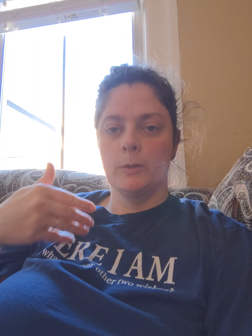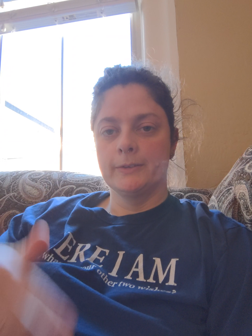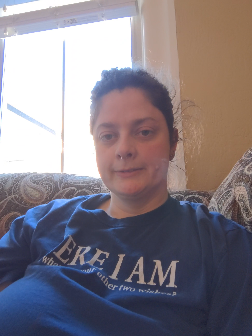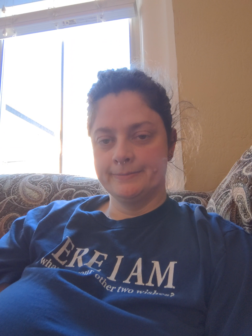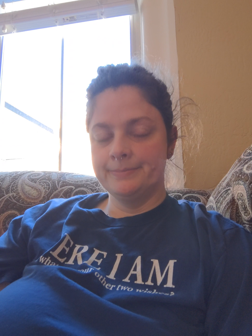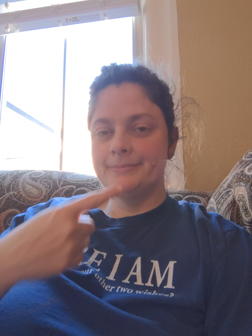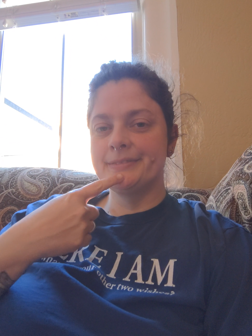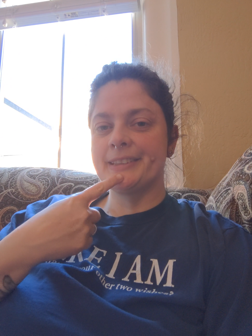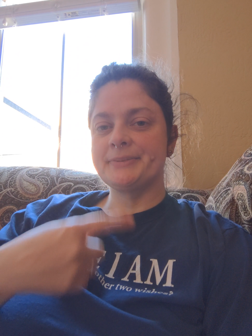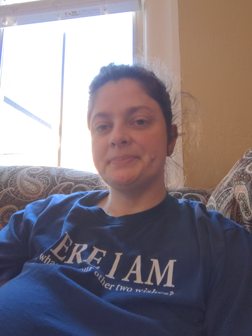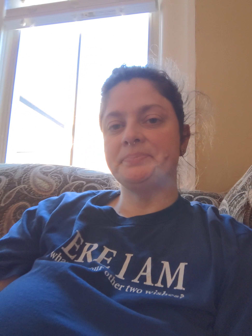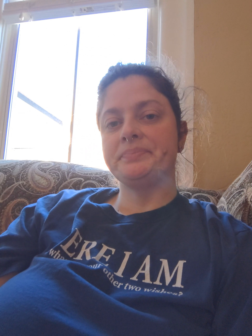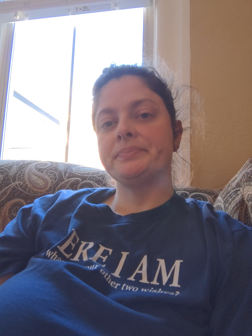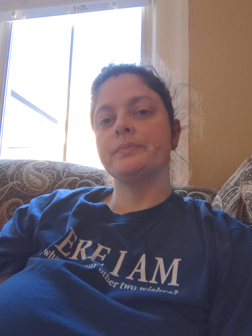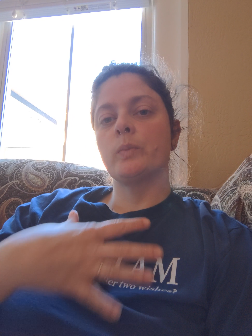say